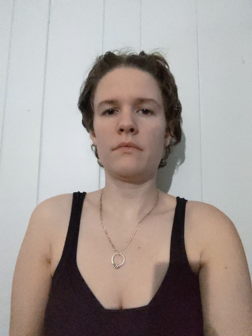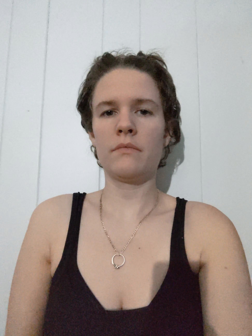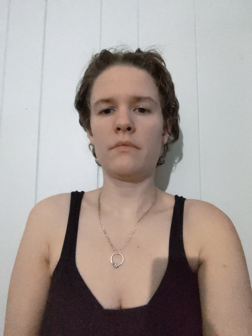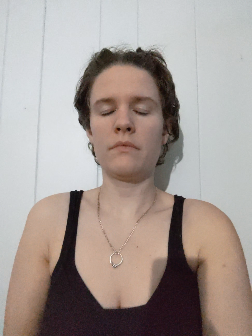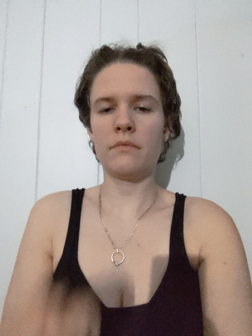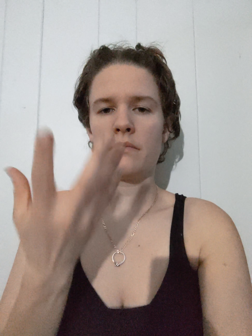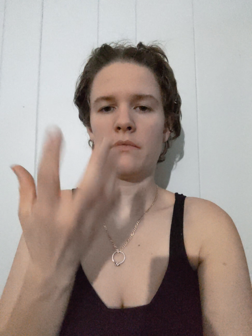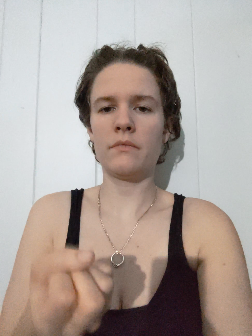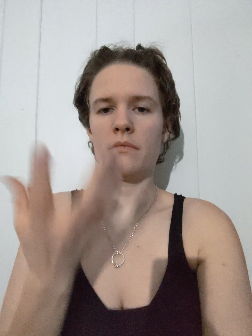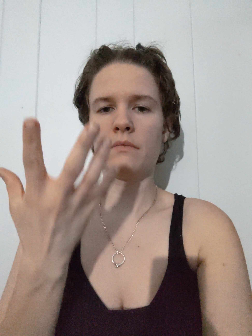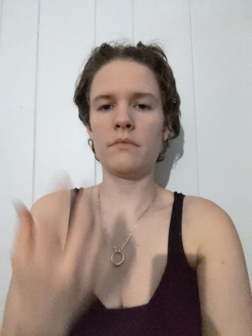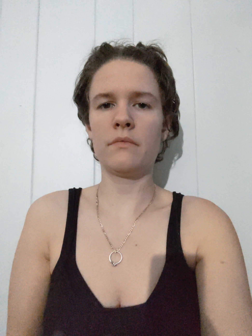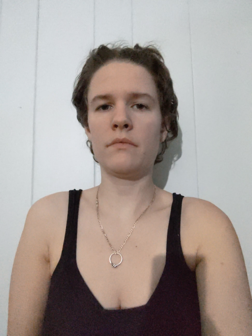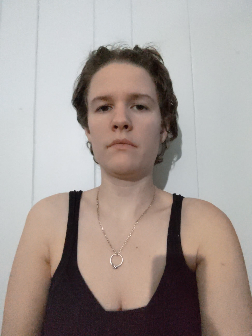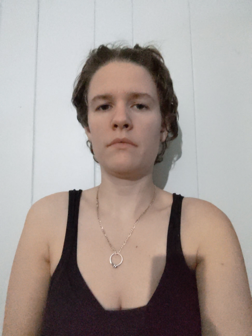many